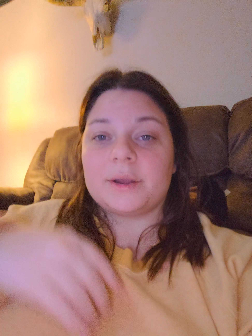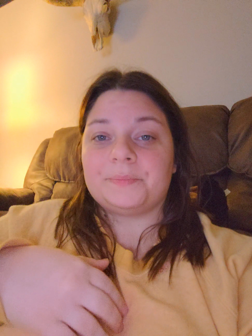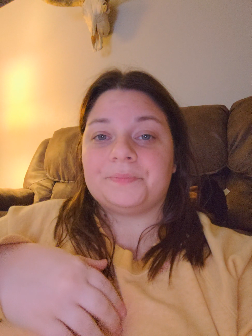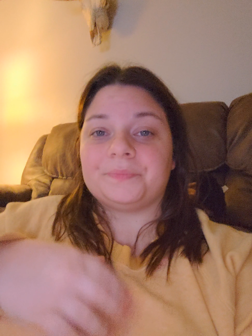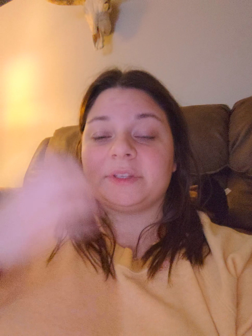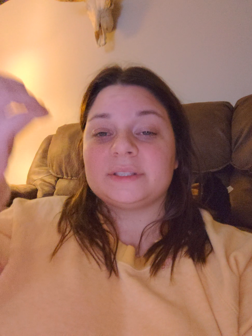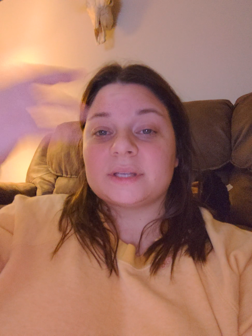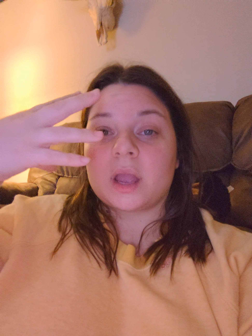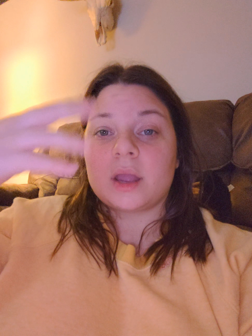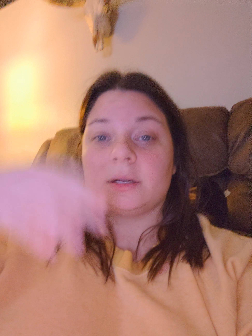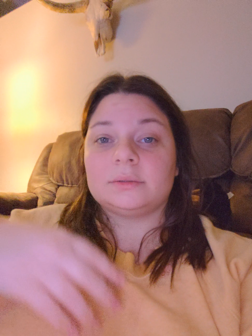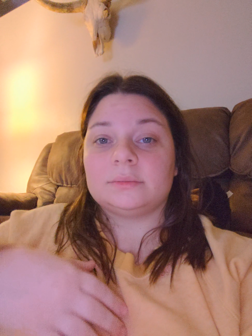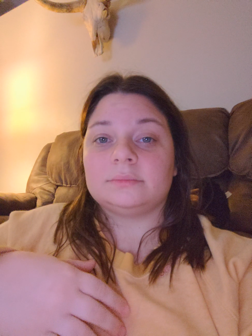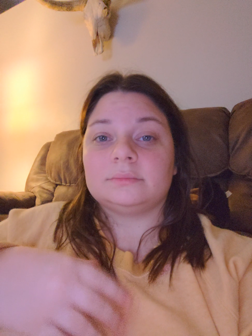sun